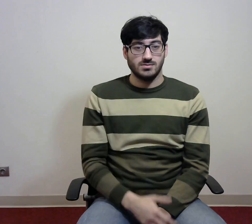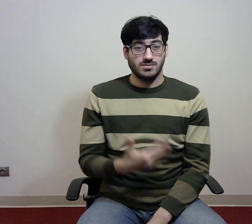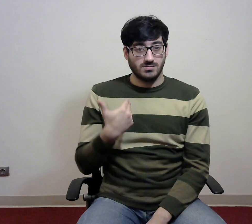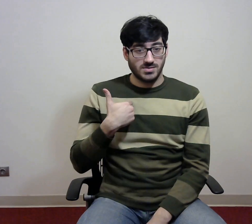mən